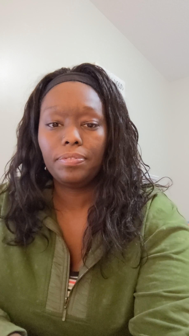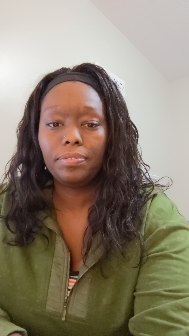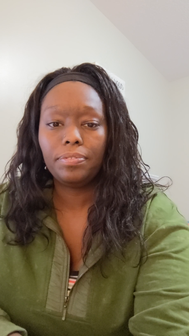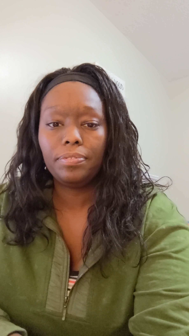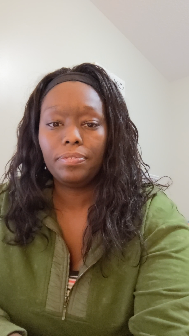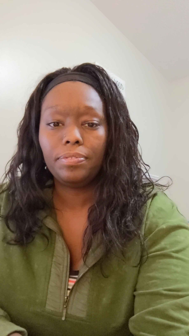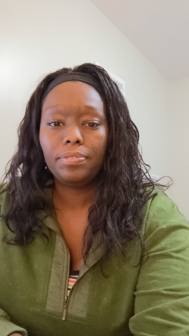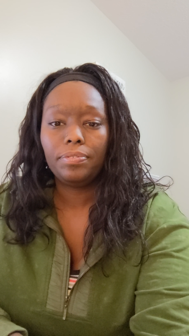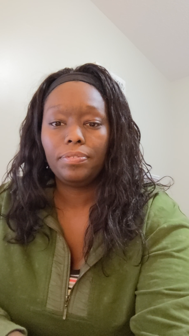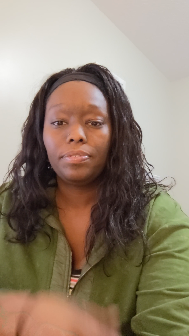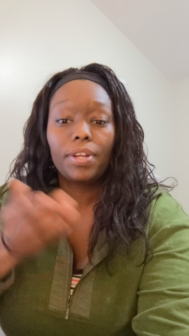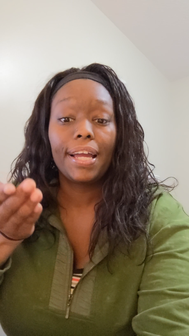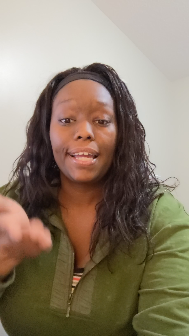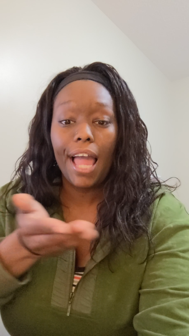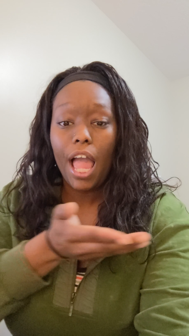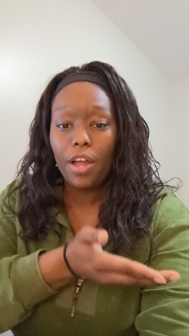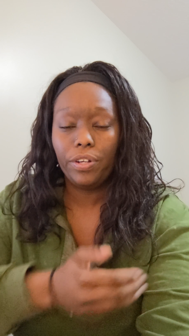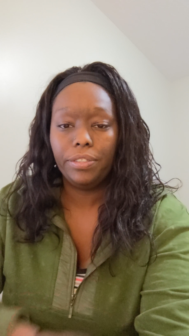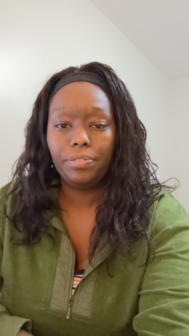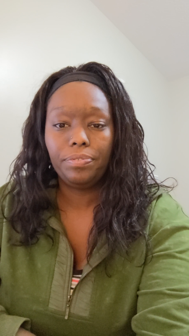carry